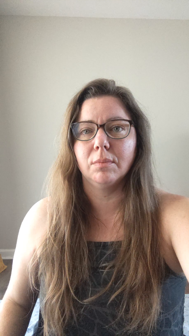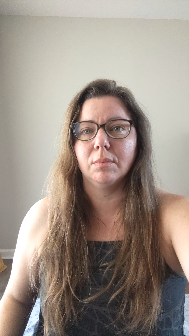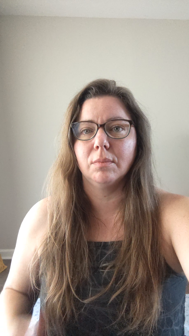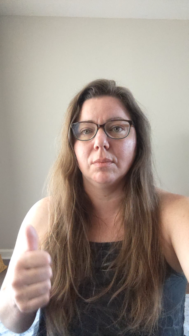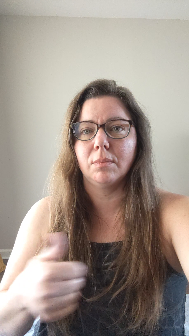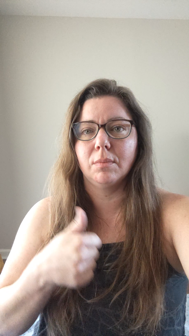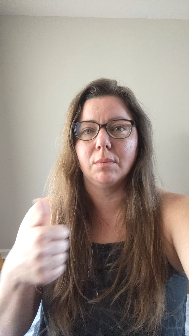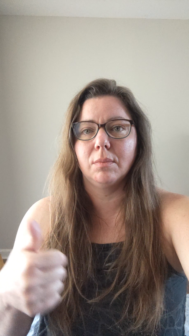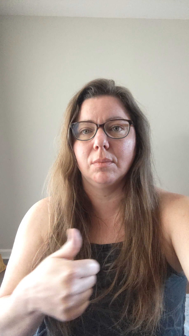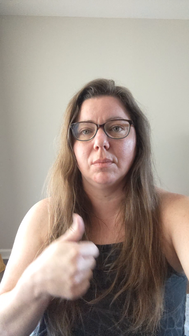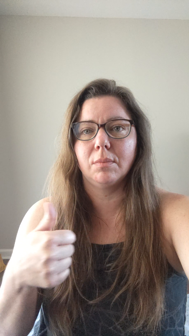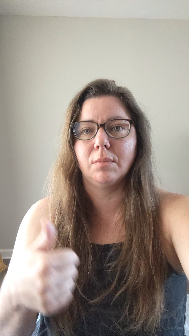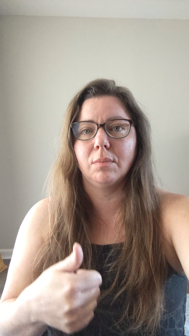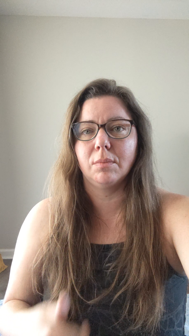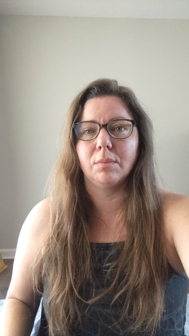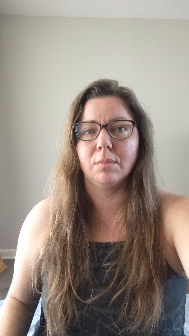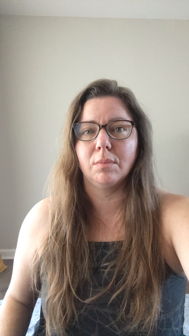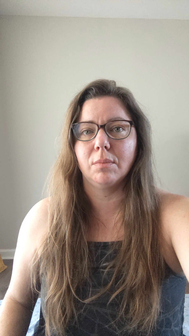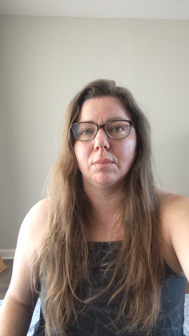basement